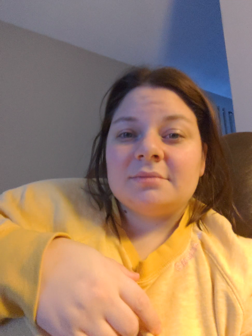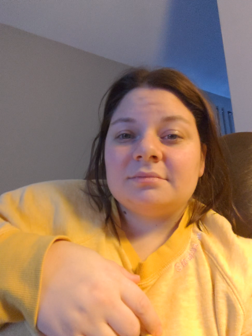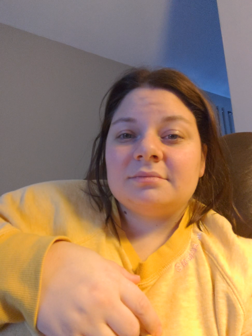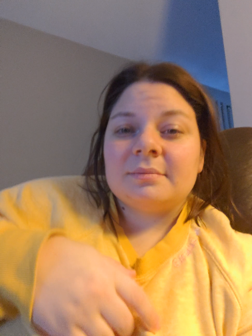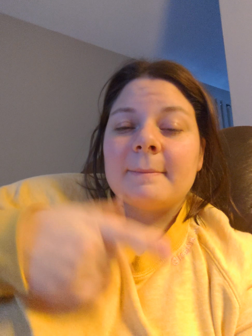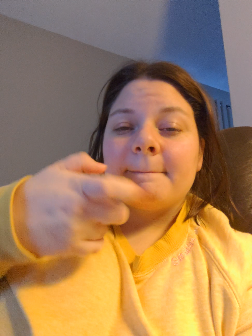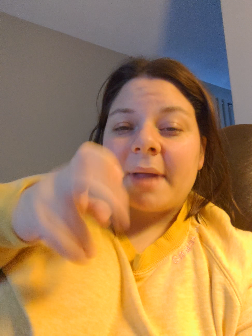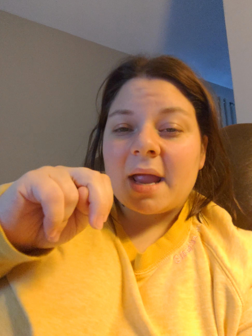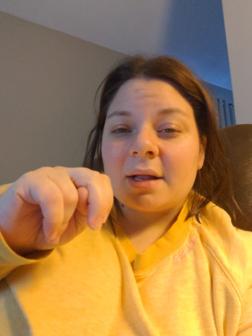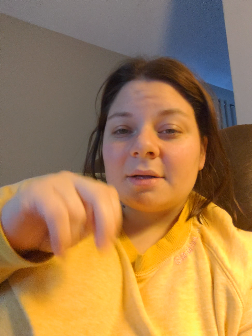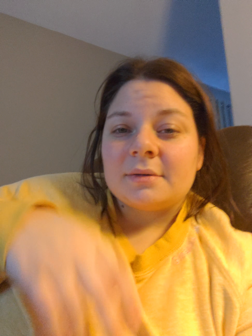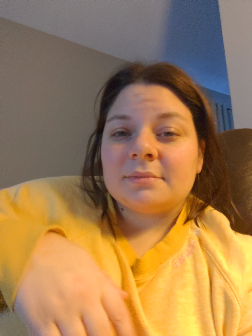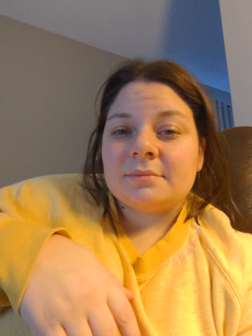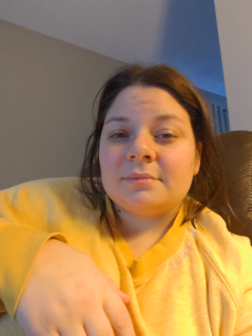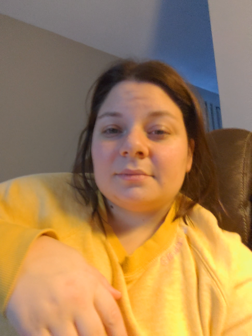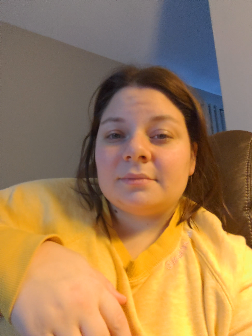pen